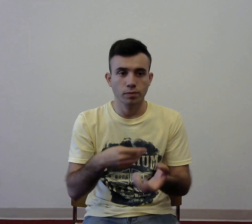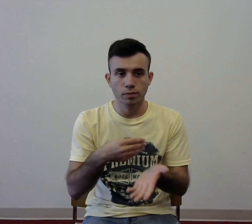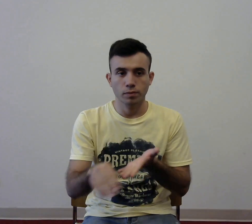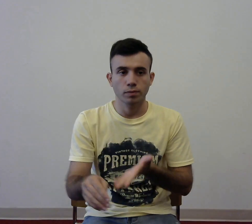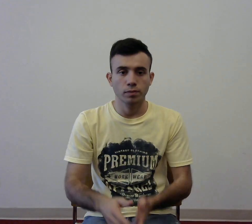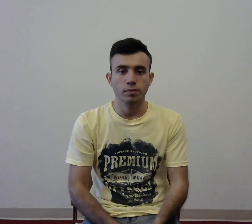almaq